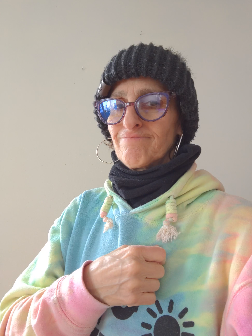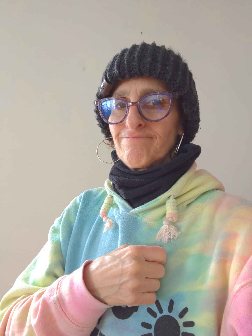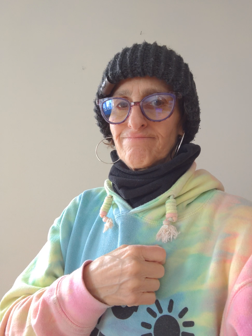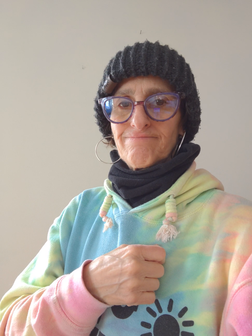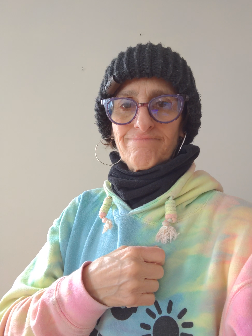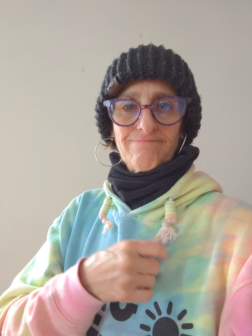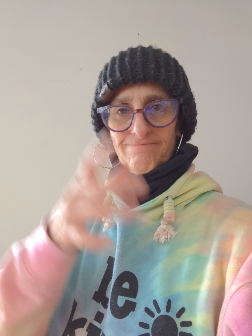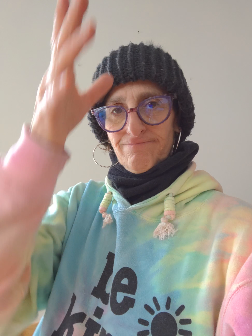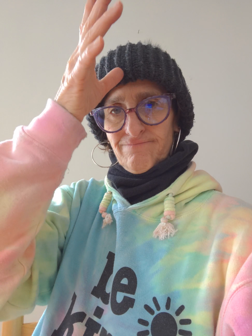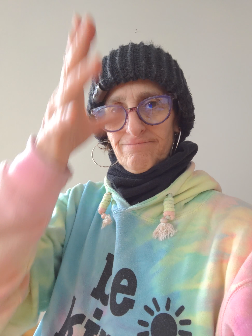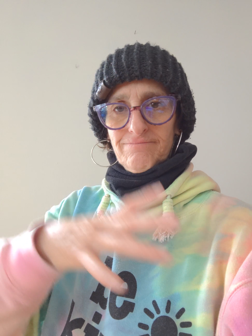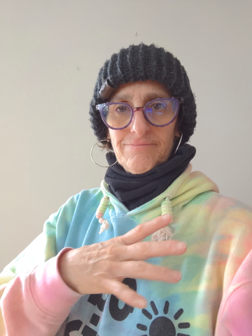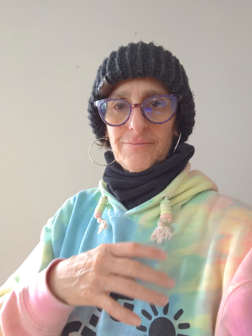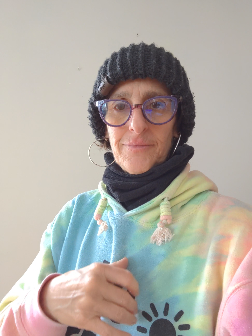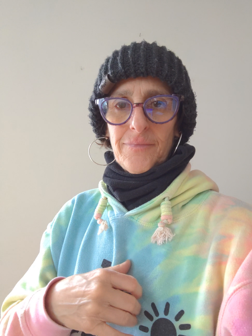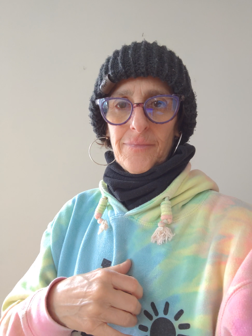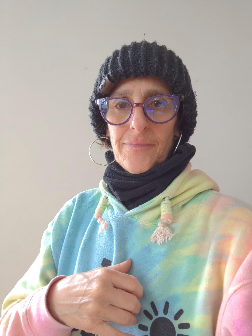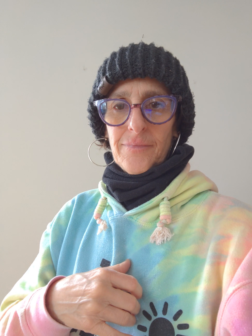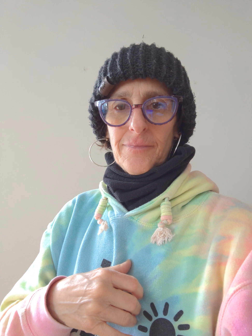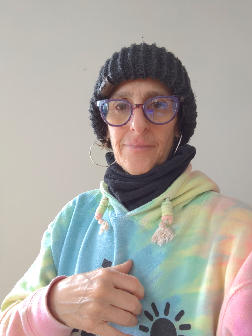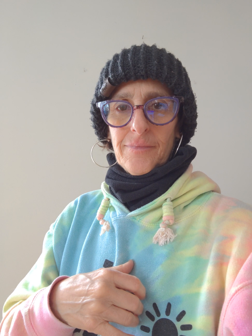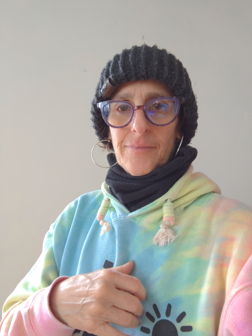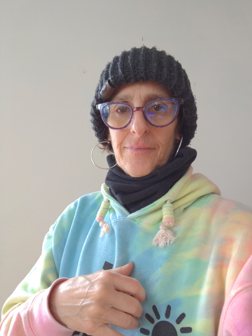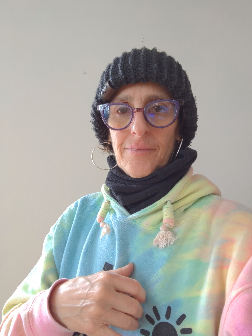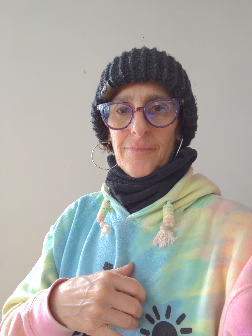man